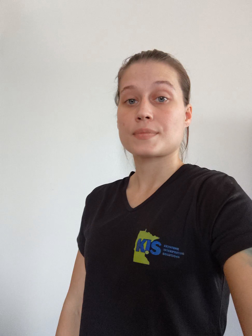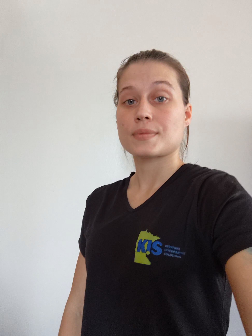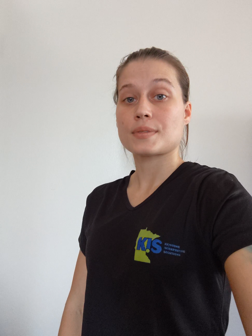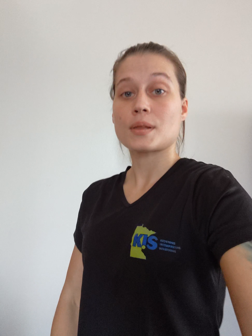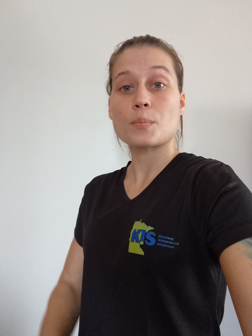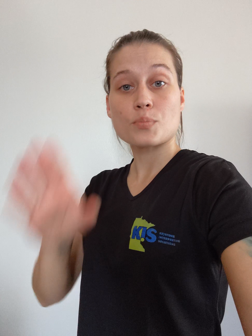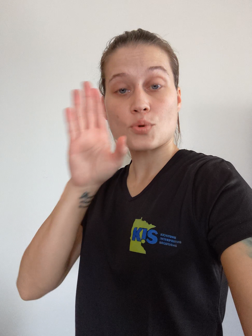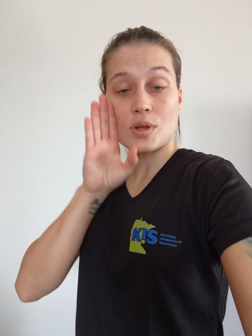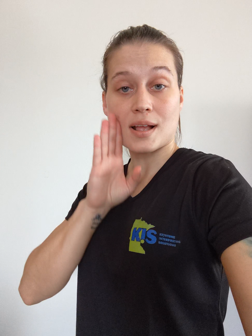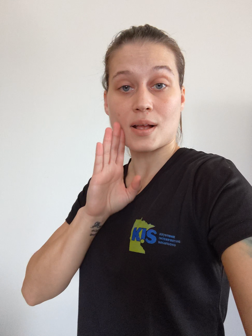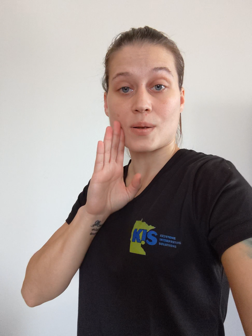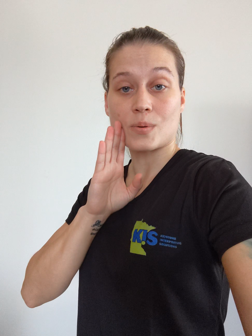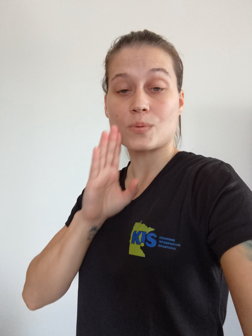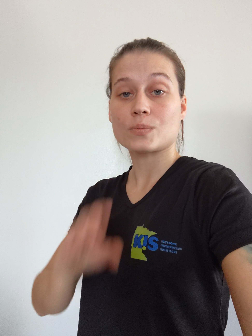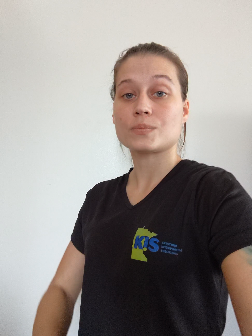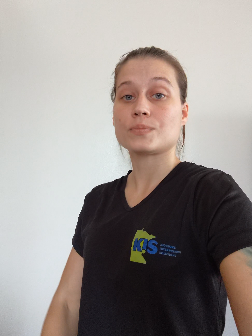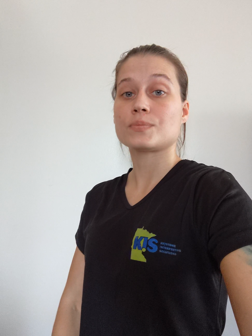brown